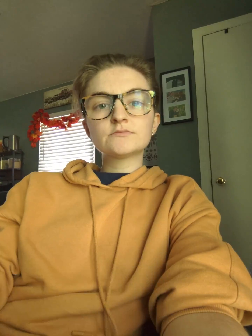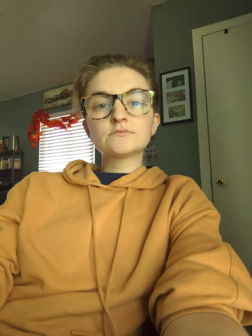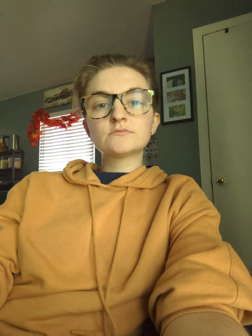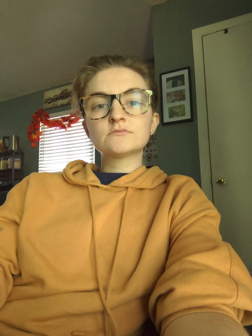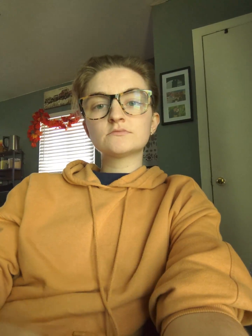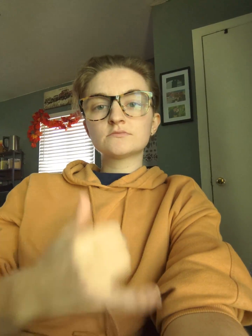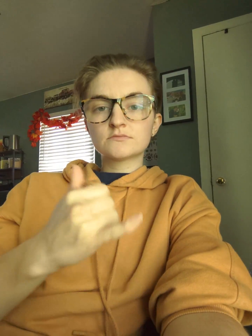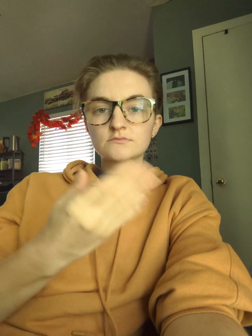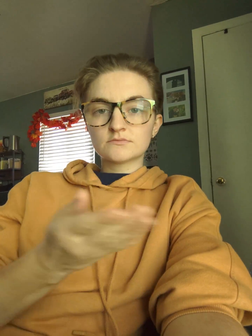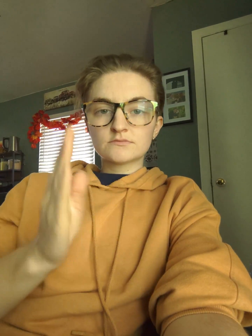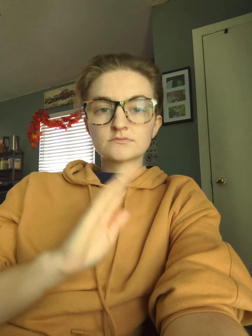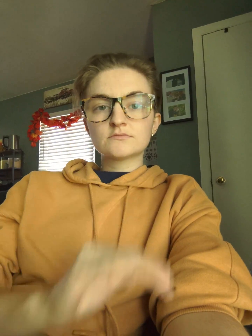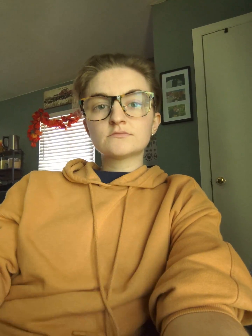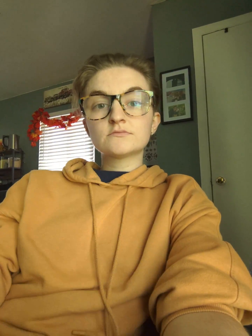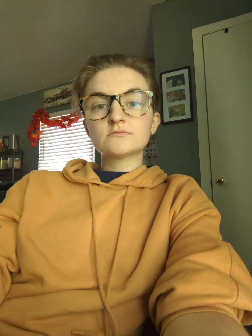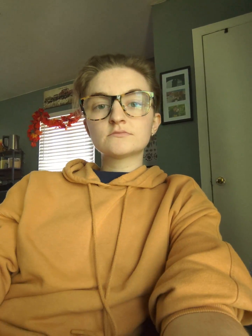playpen